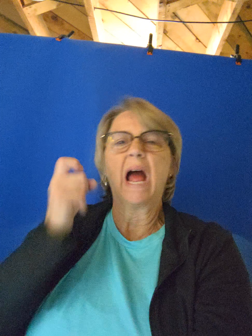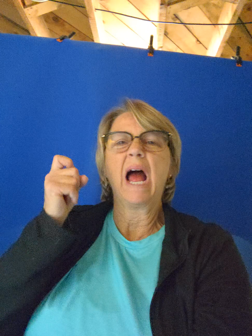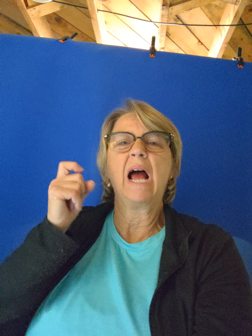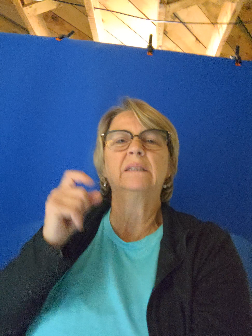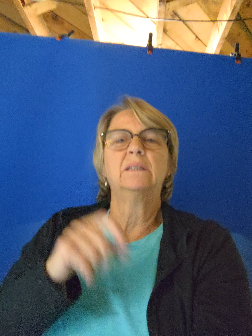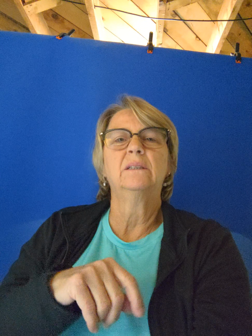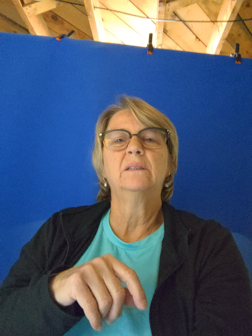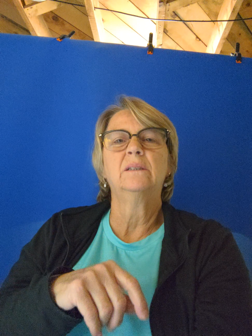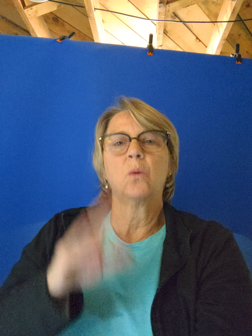fast